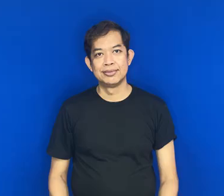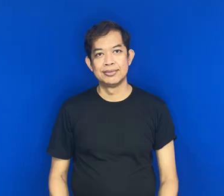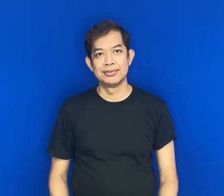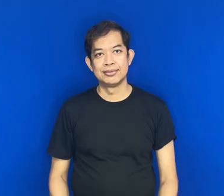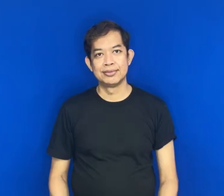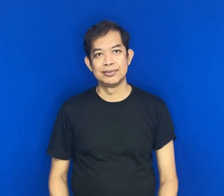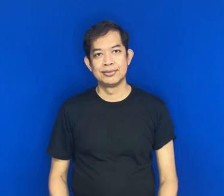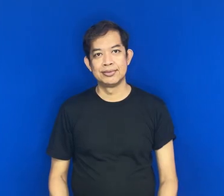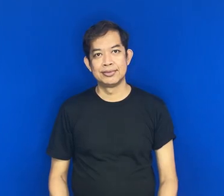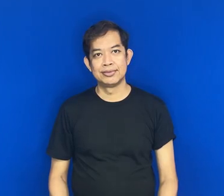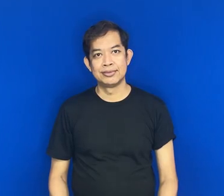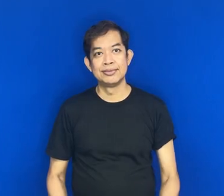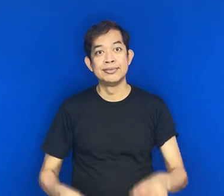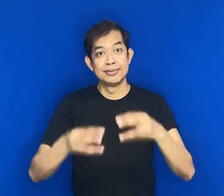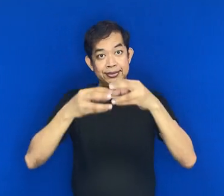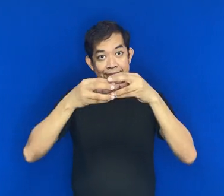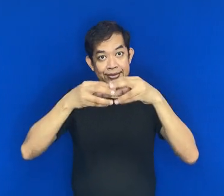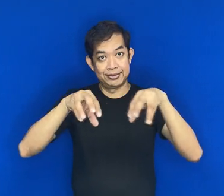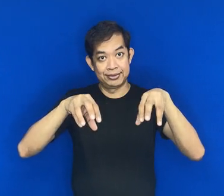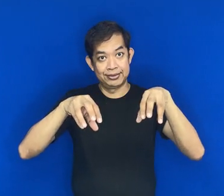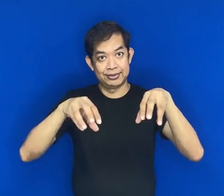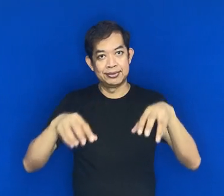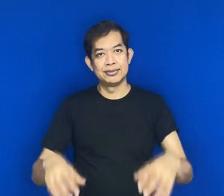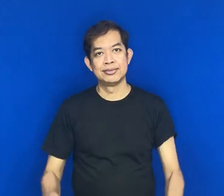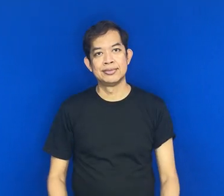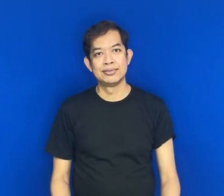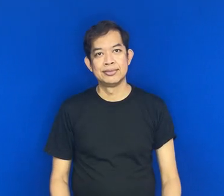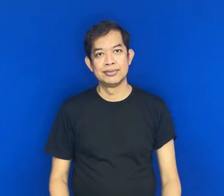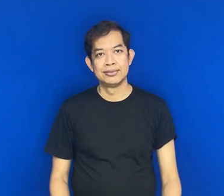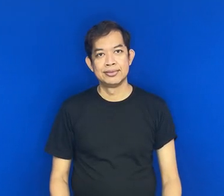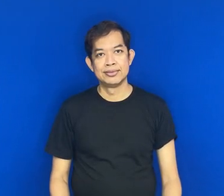egg